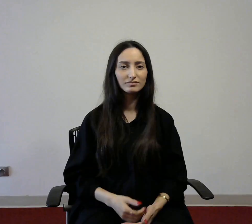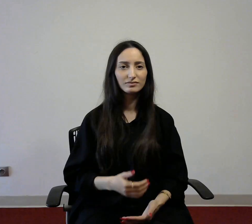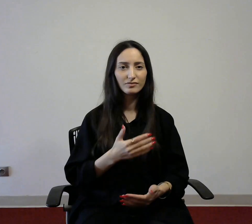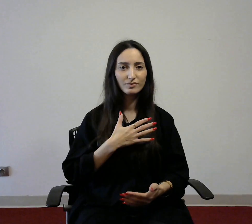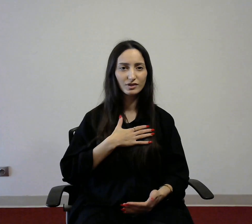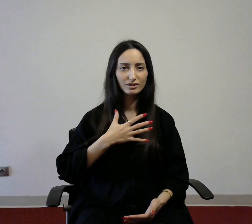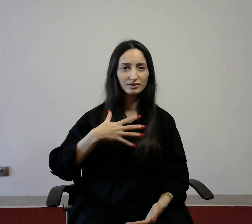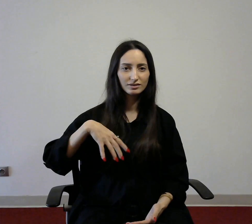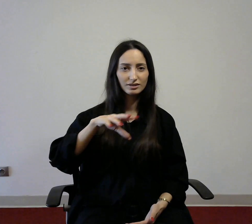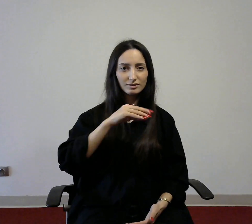biz